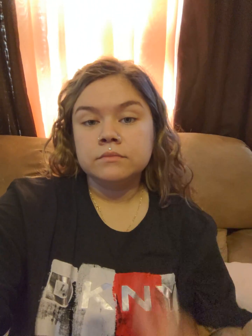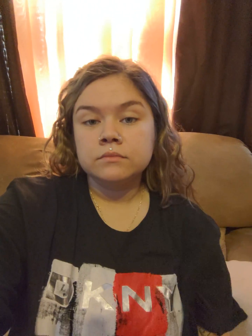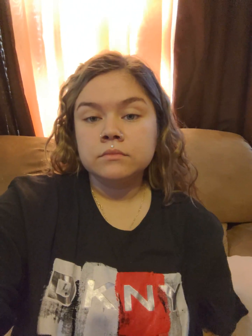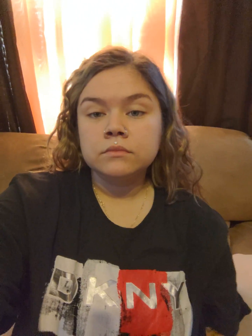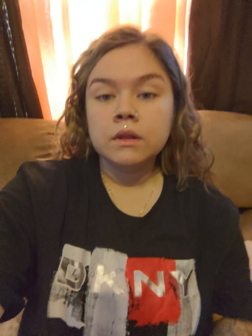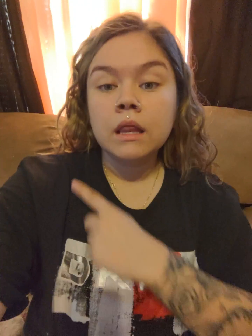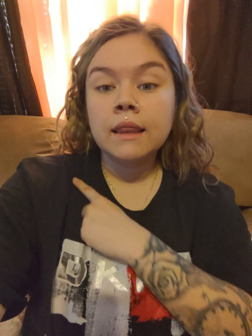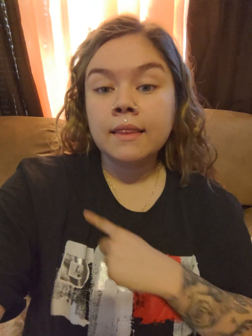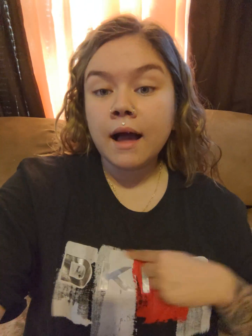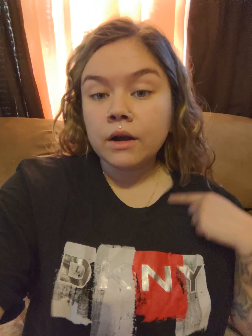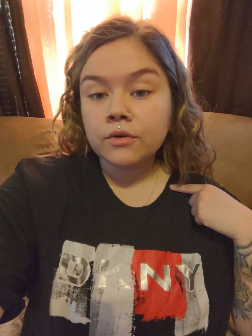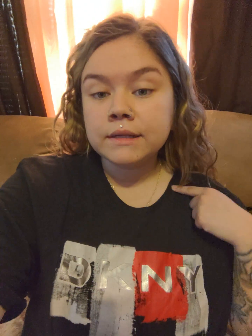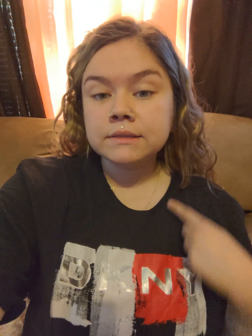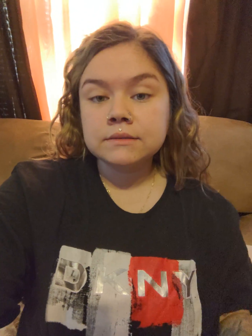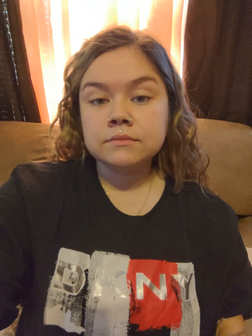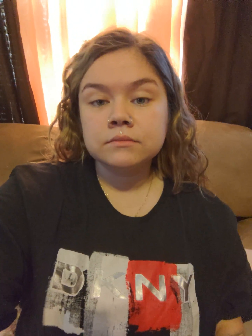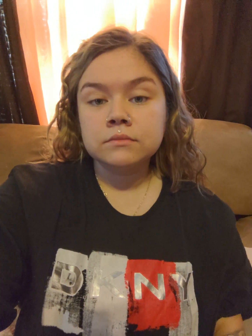necklace